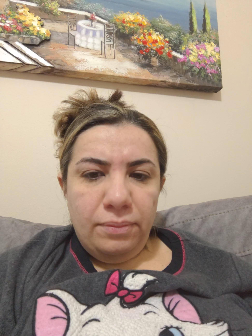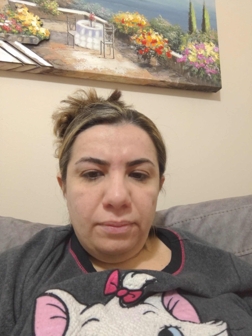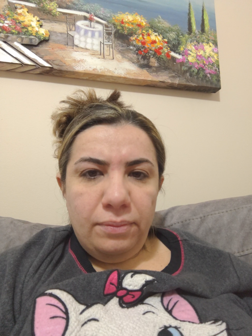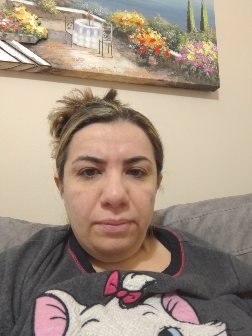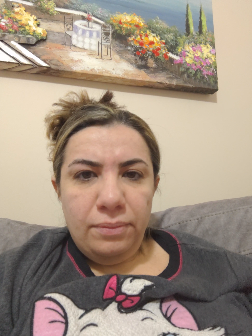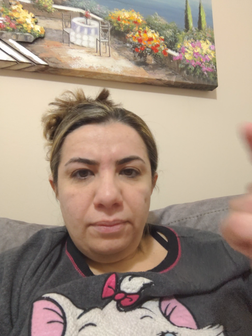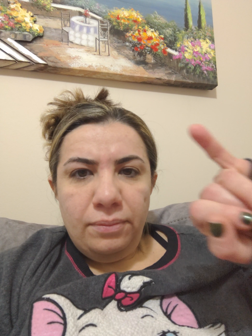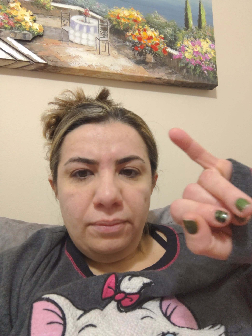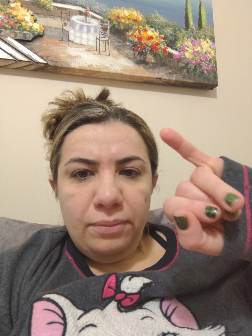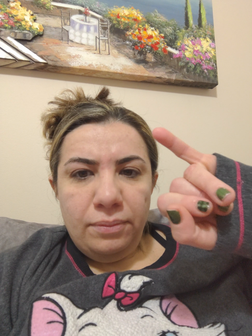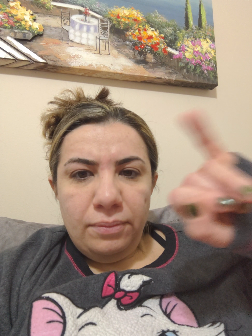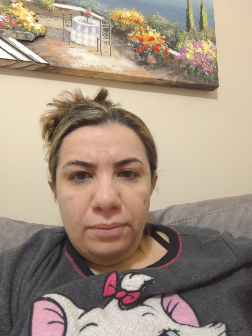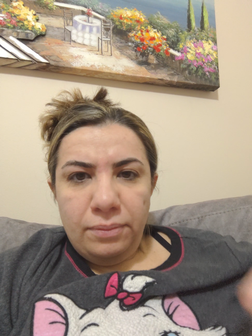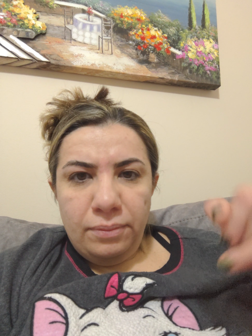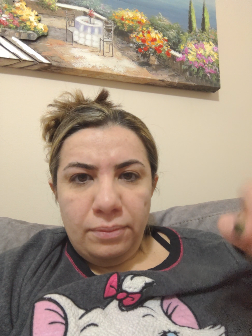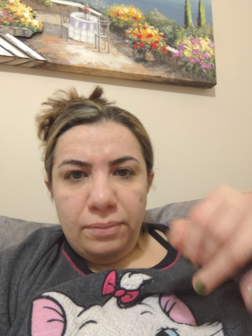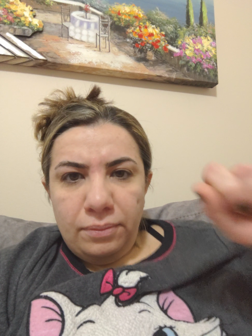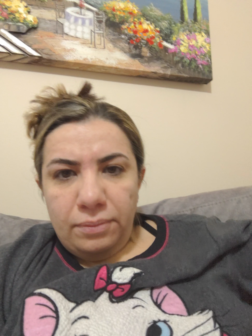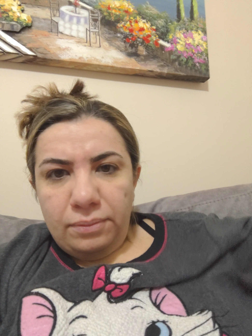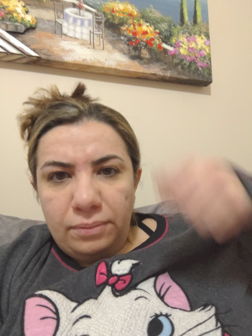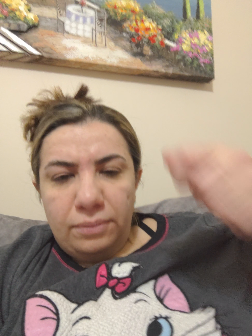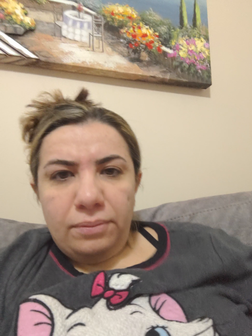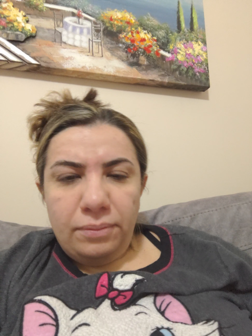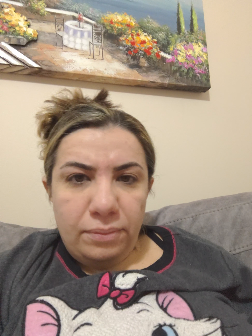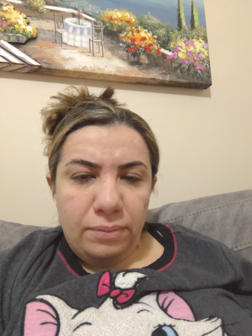jeans